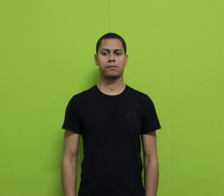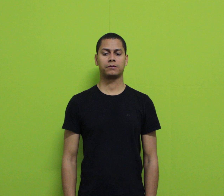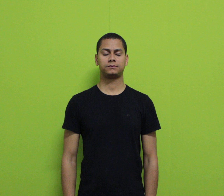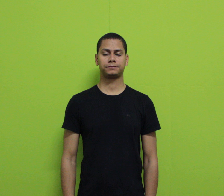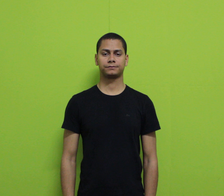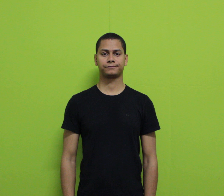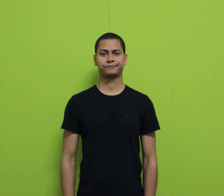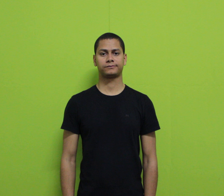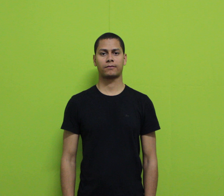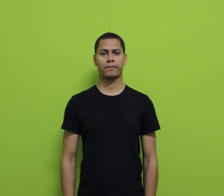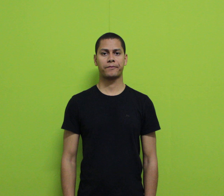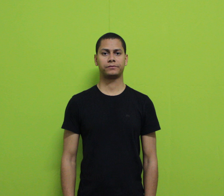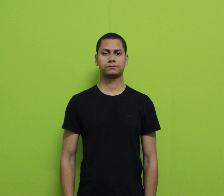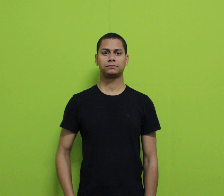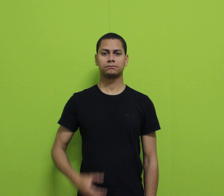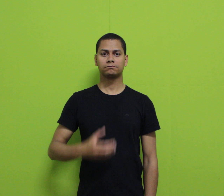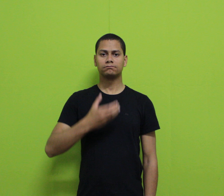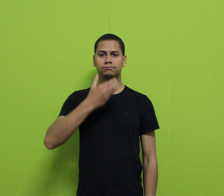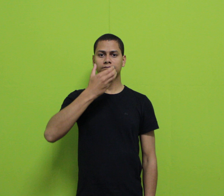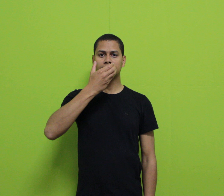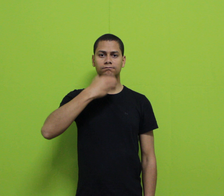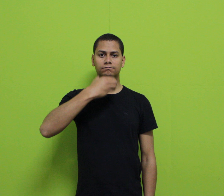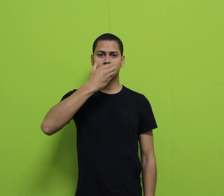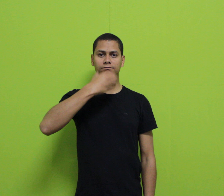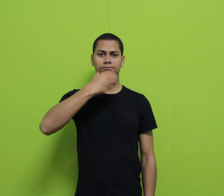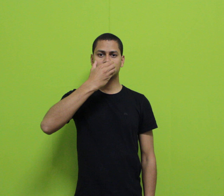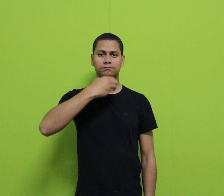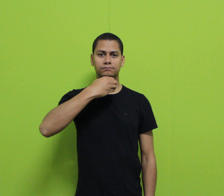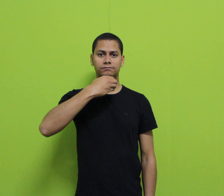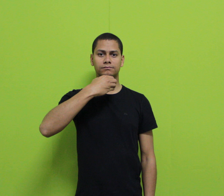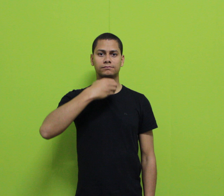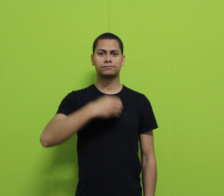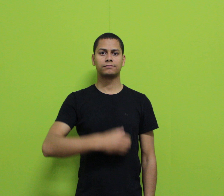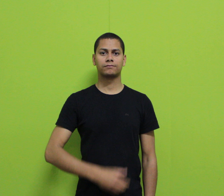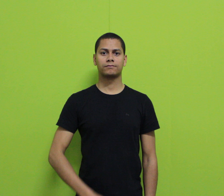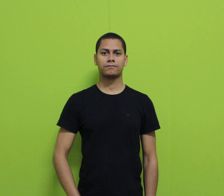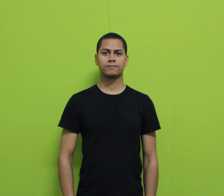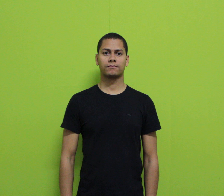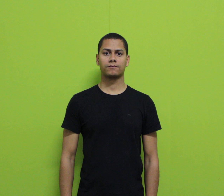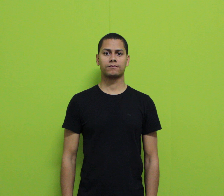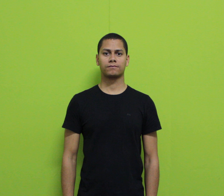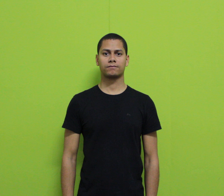maçã